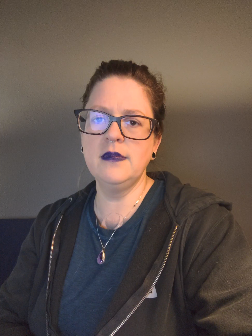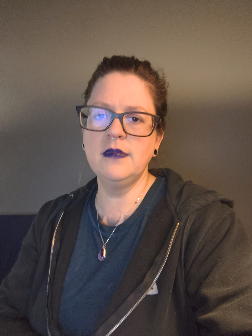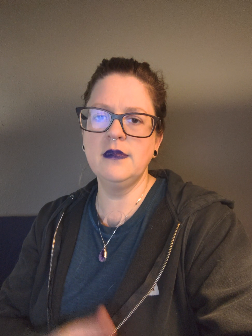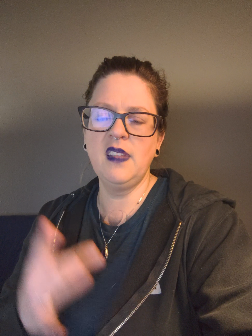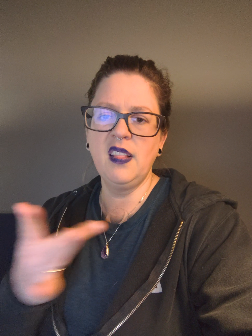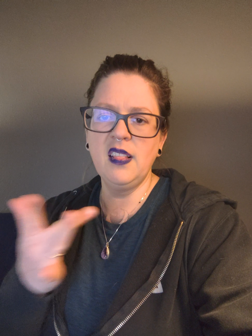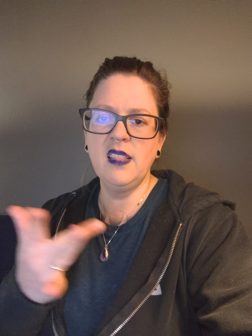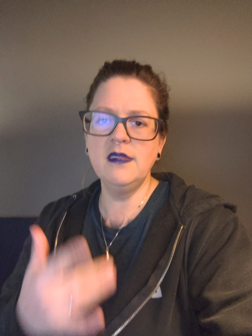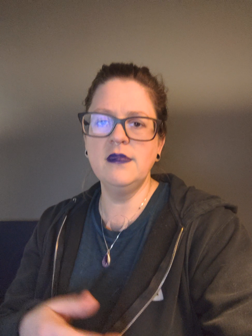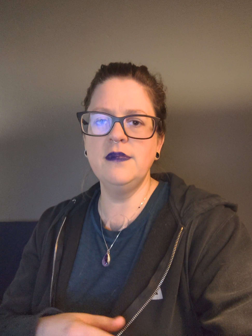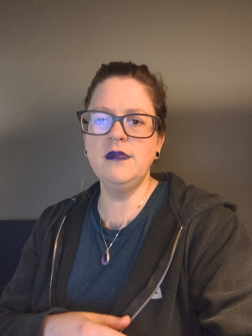yucky